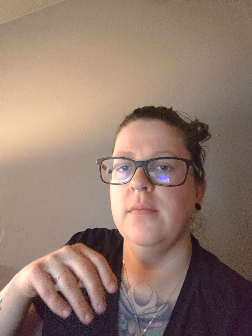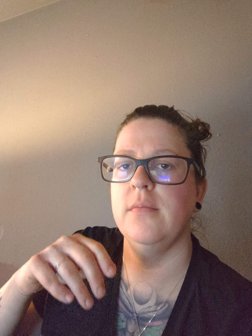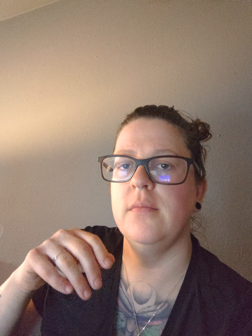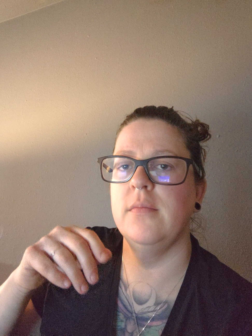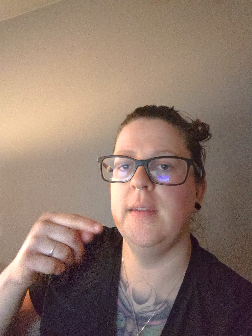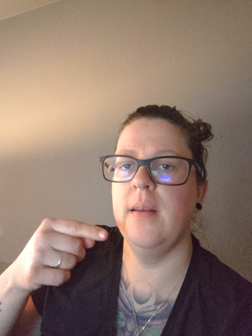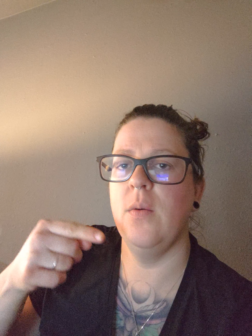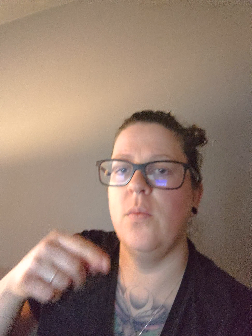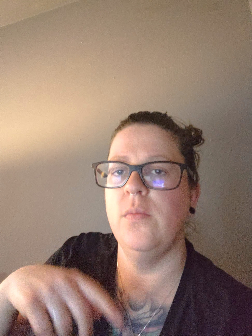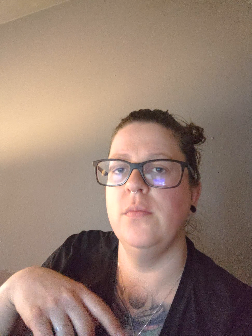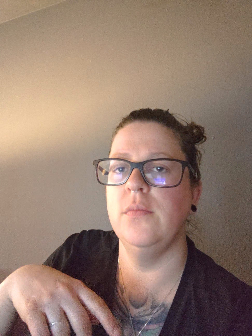owie